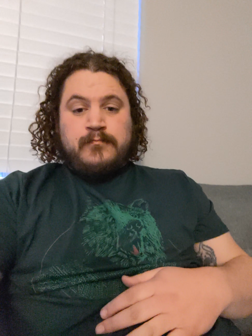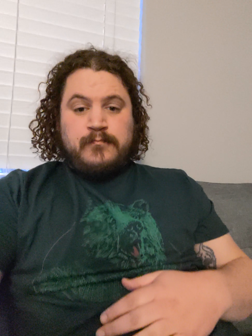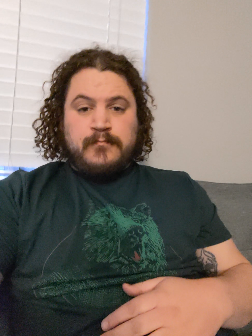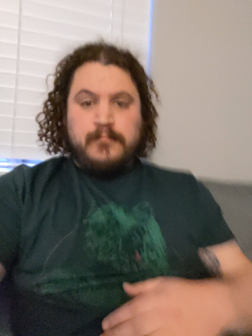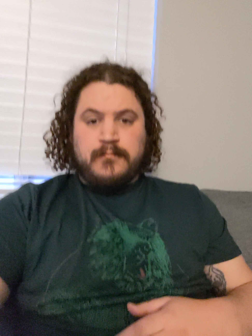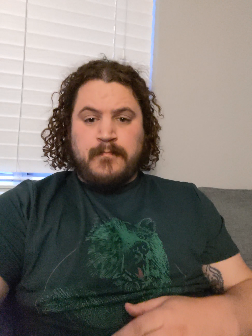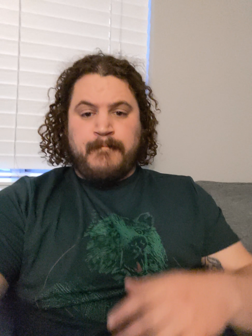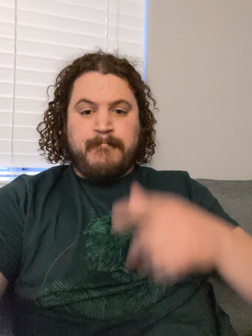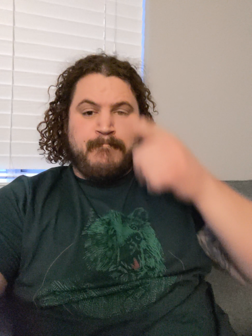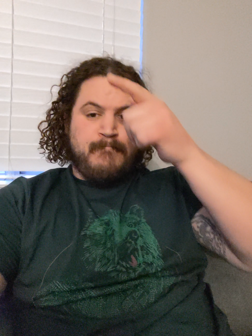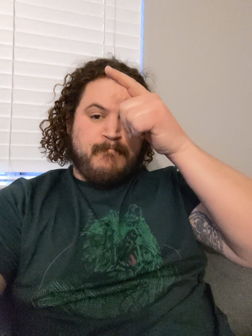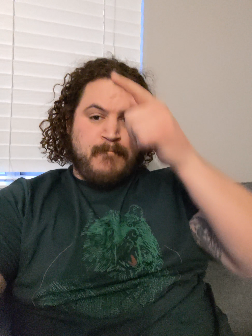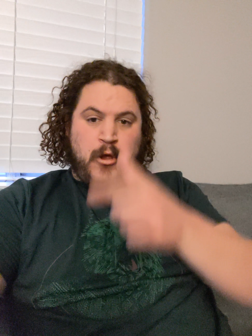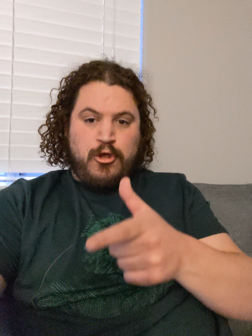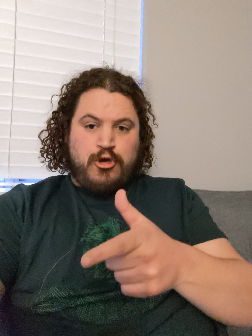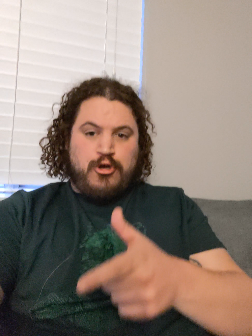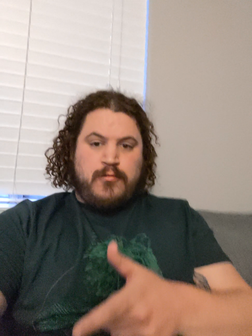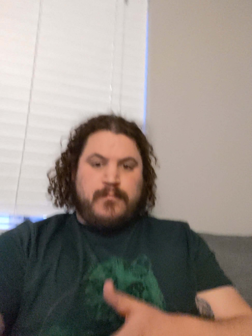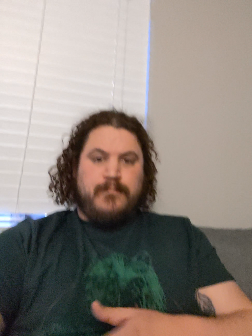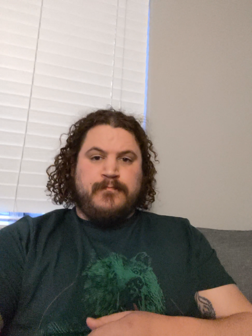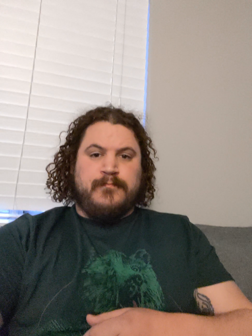brother